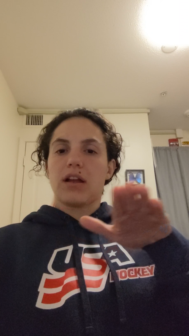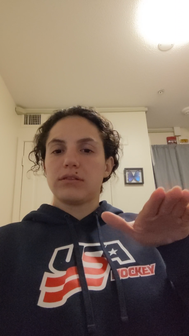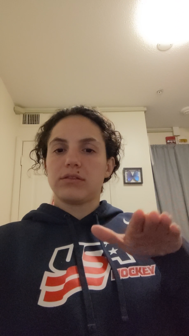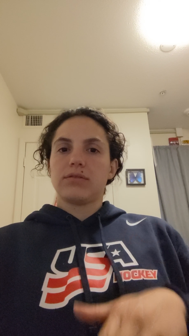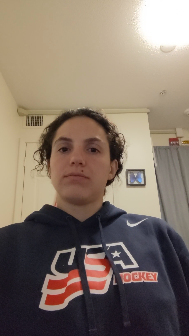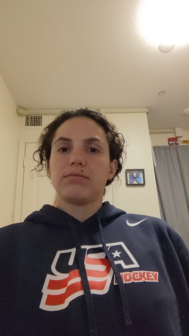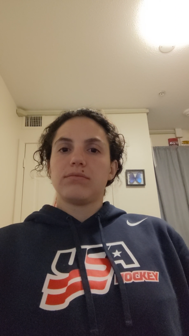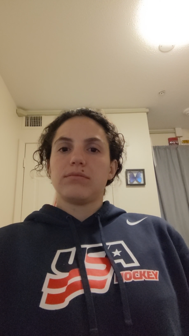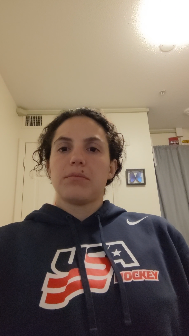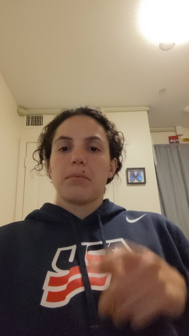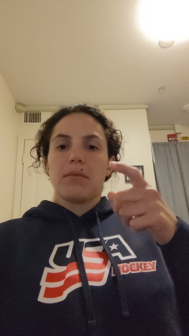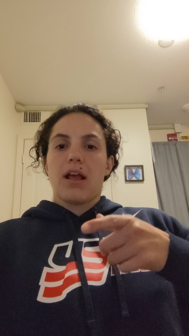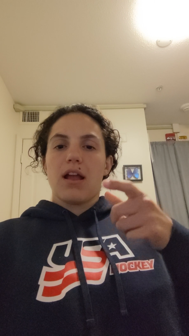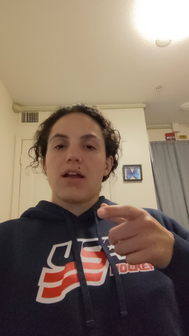plate